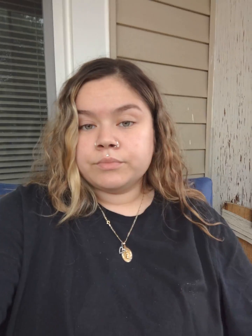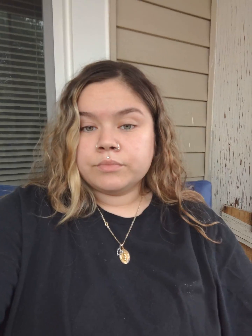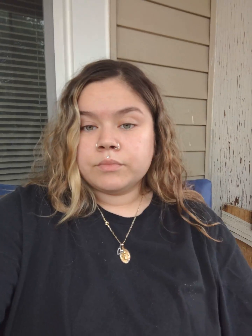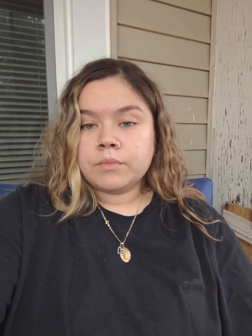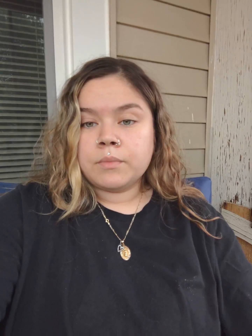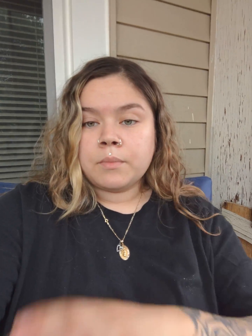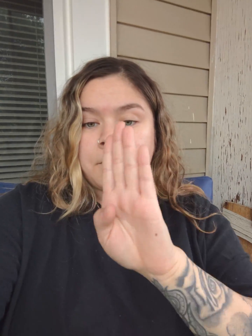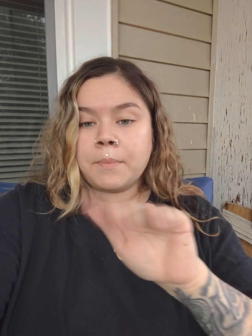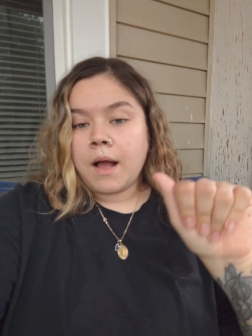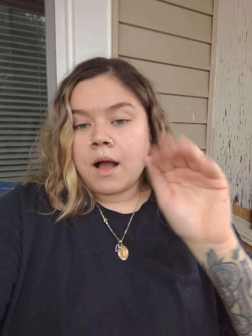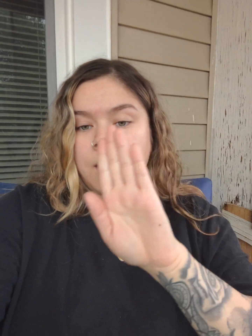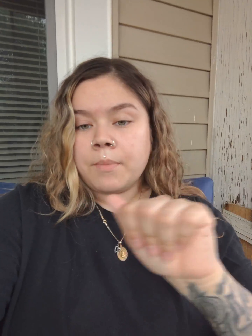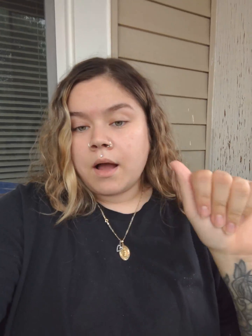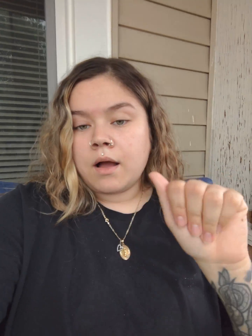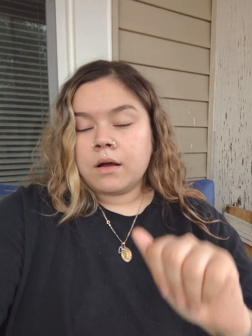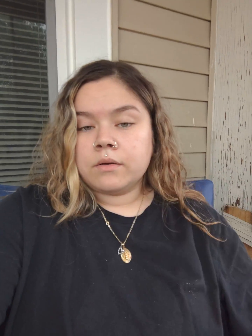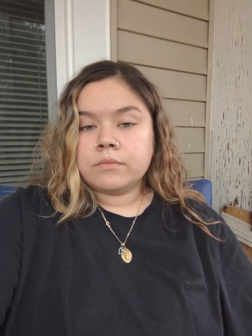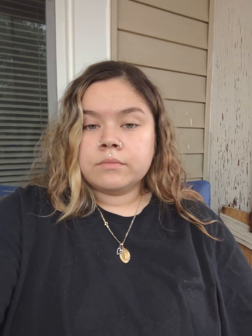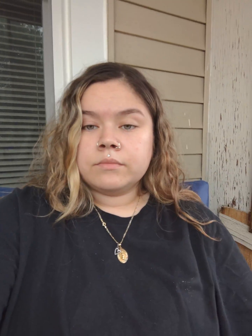baa baa